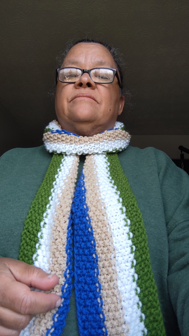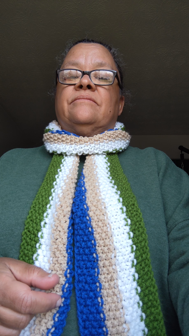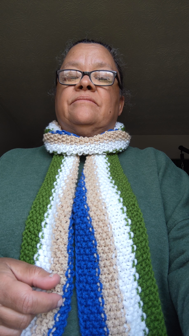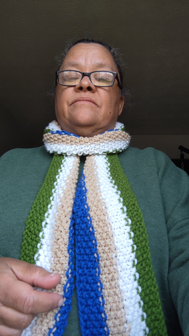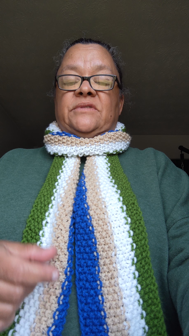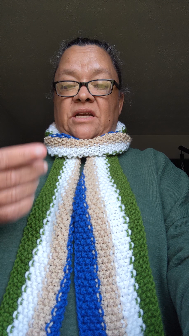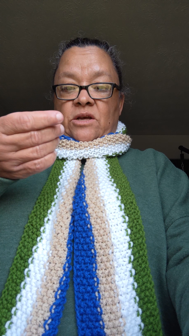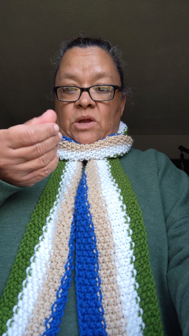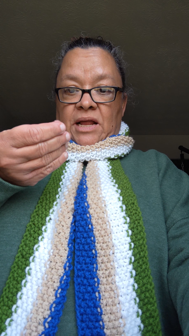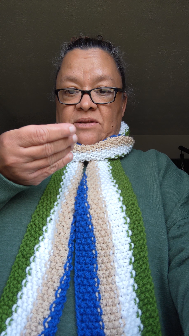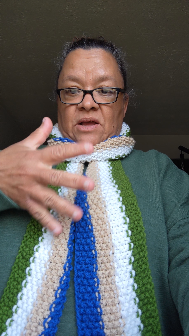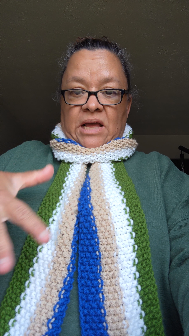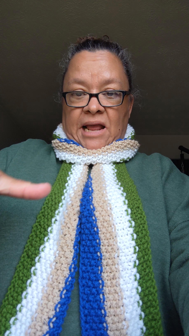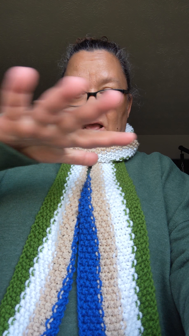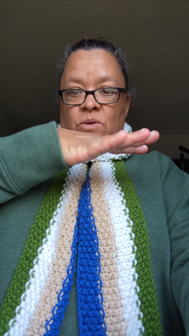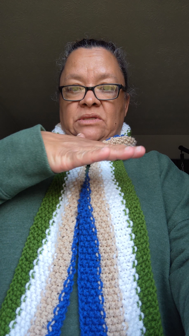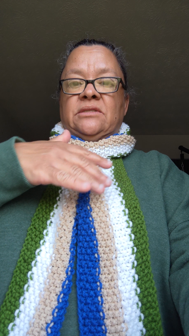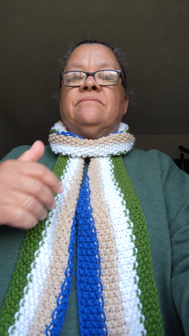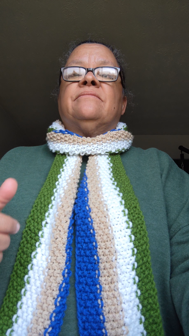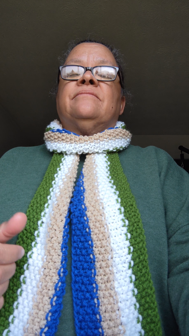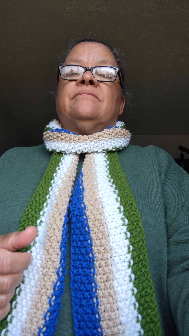garden